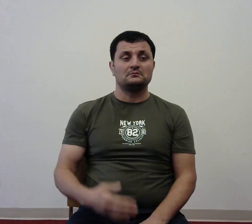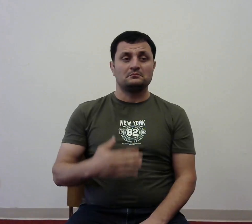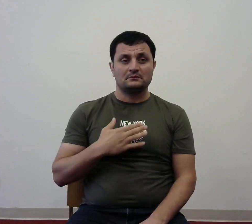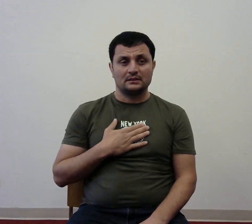mən